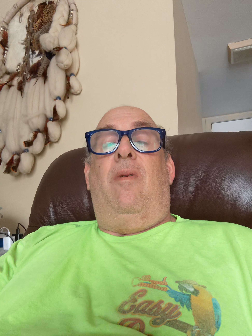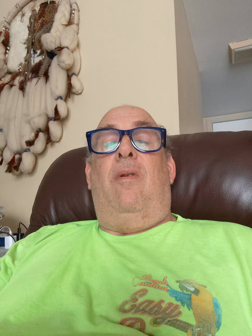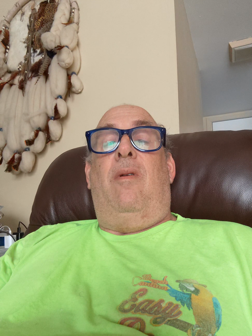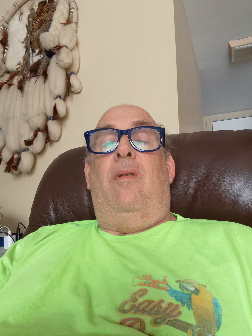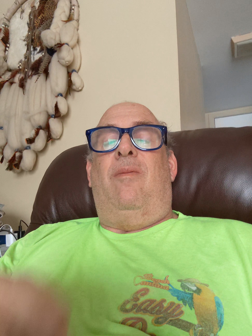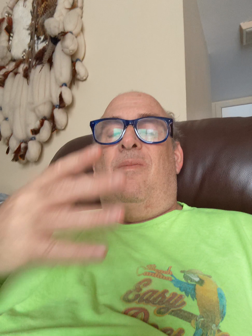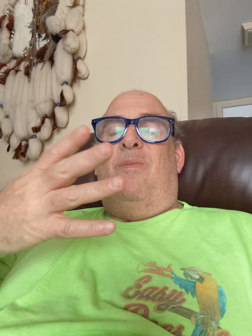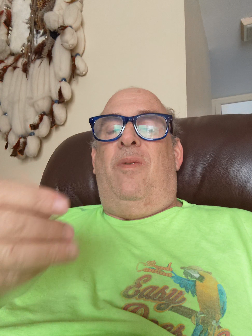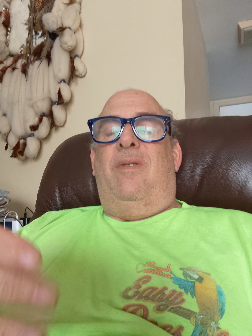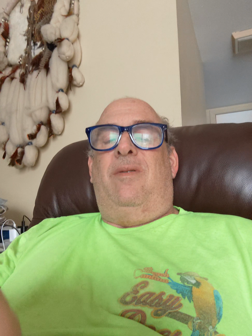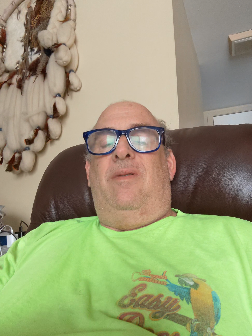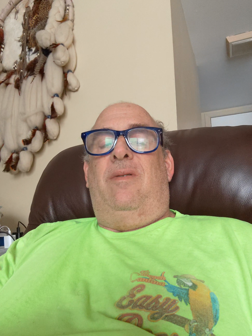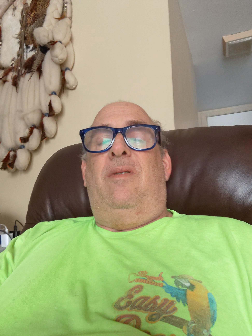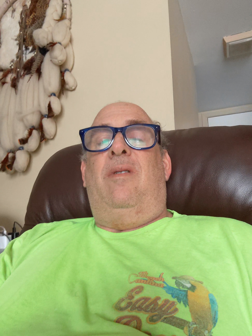wet